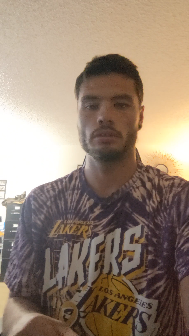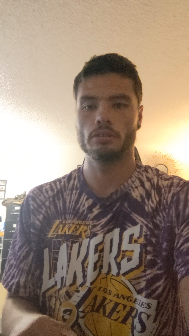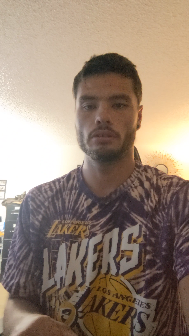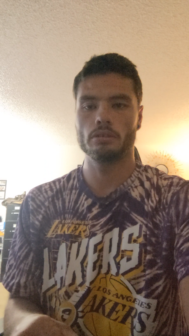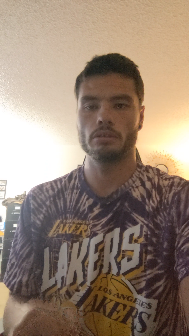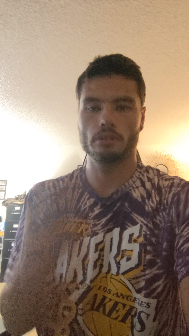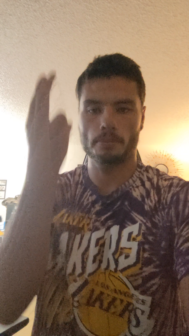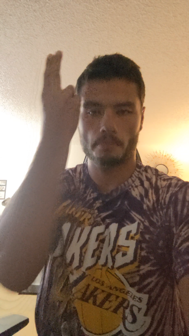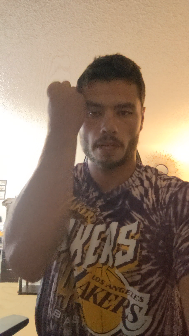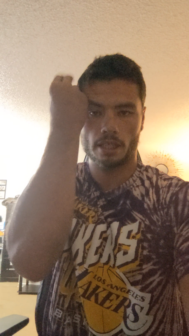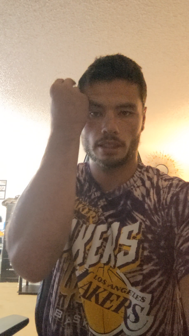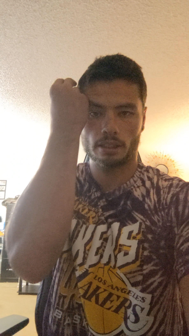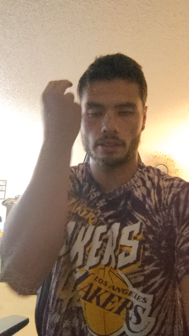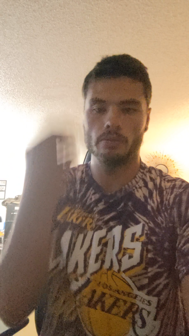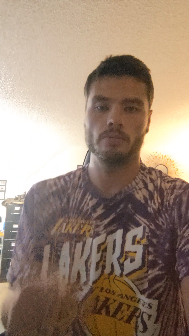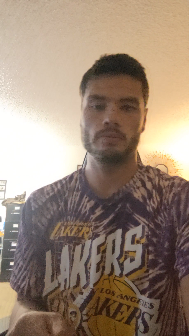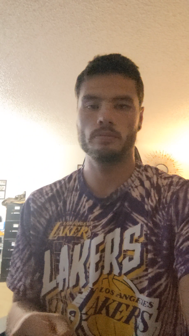bunny